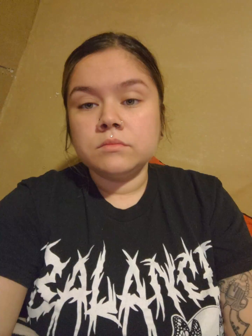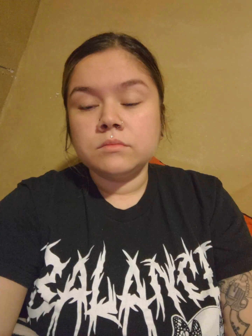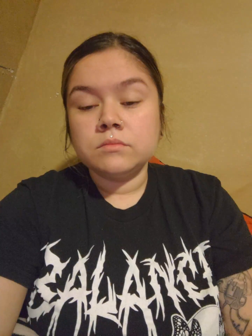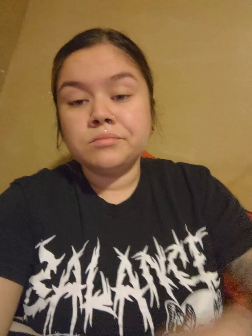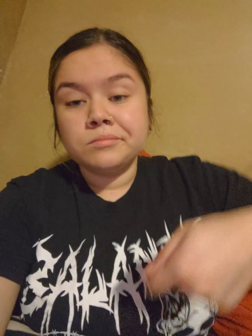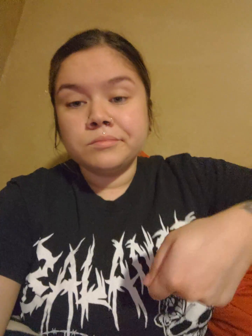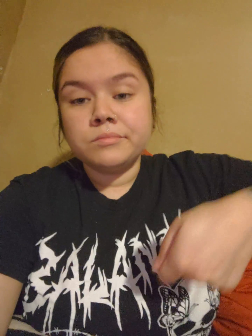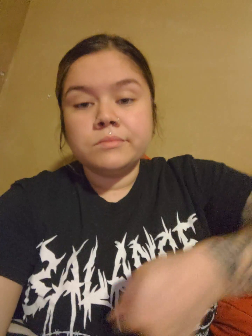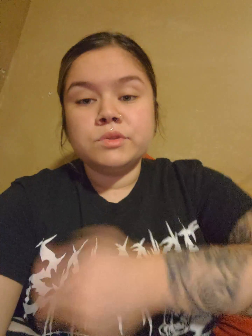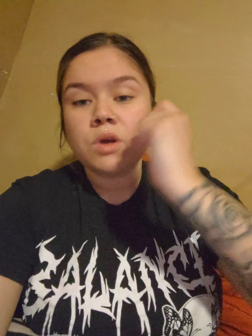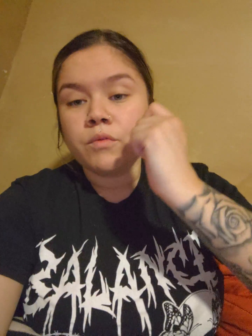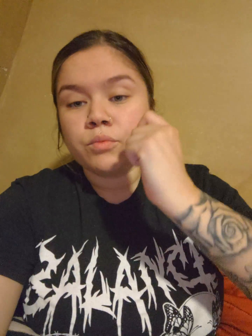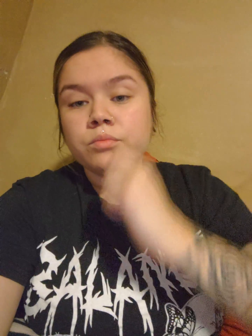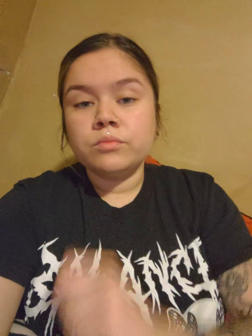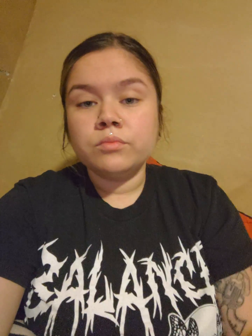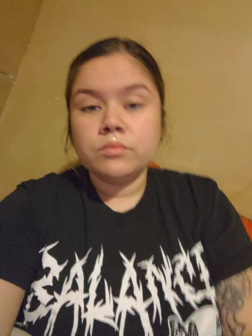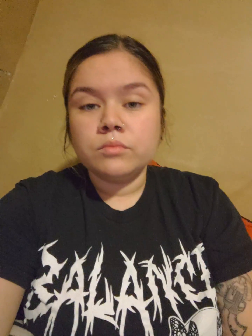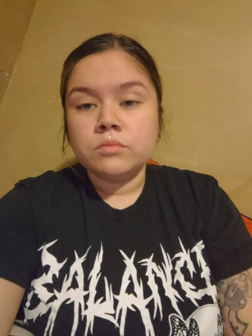shovel